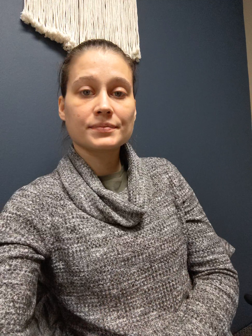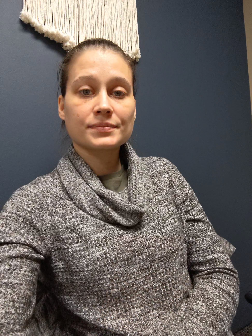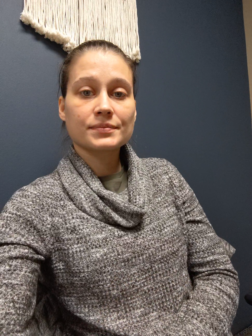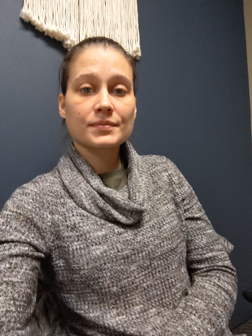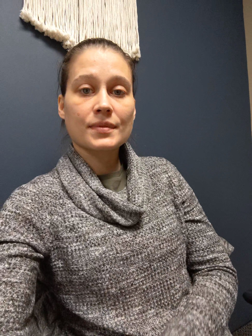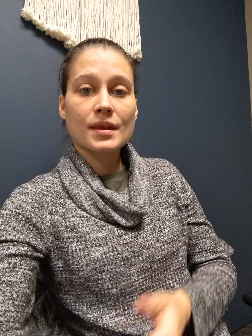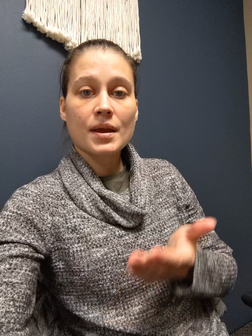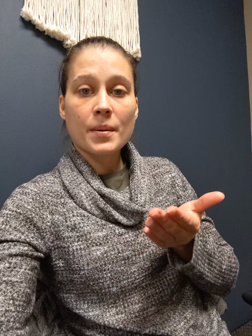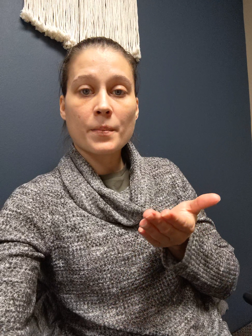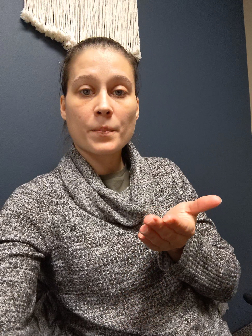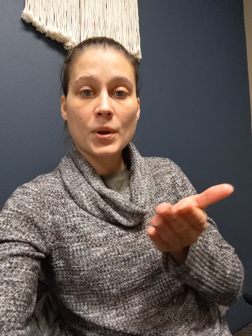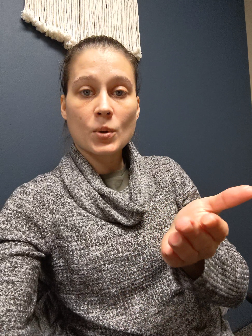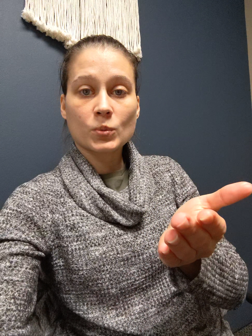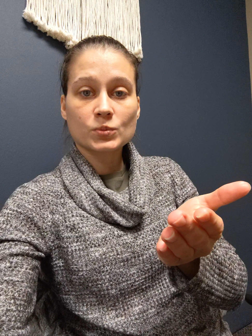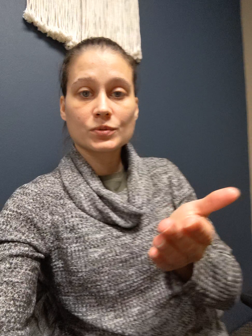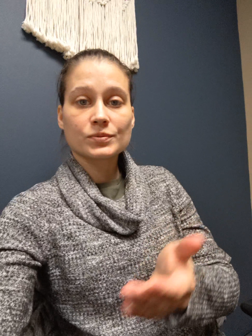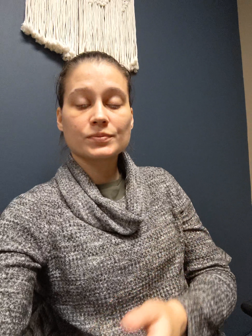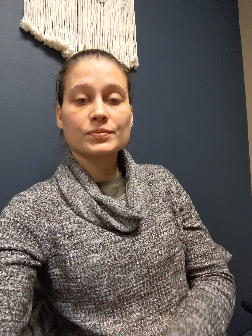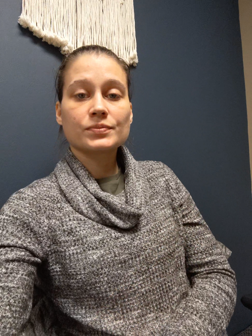boat